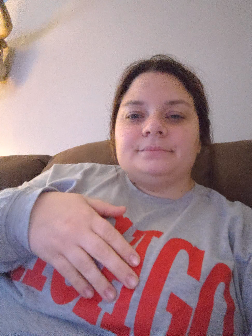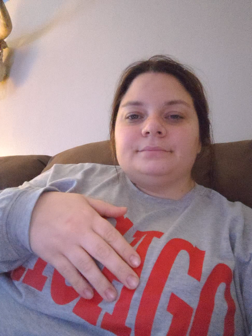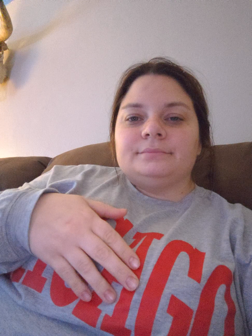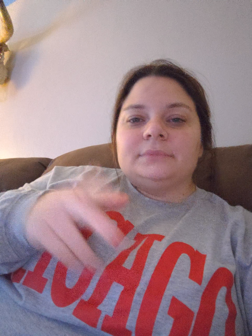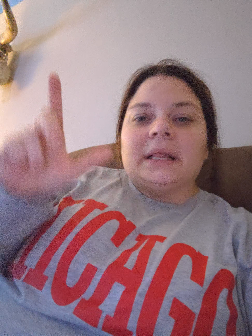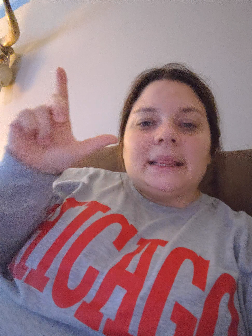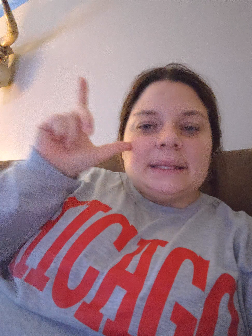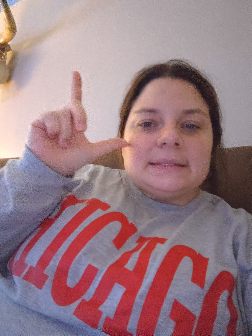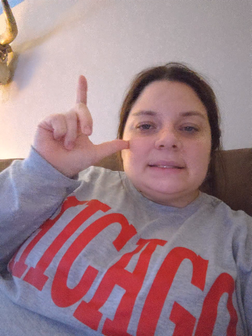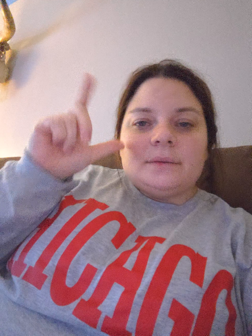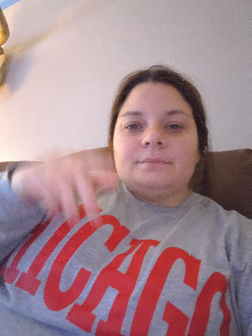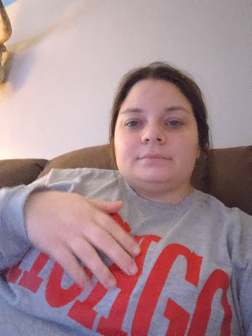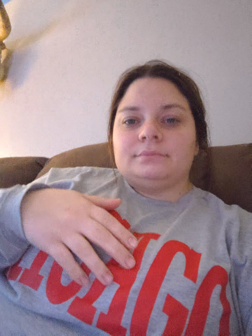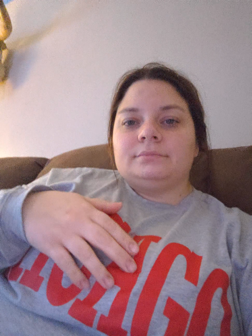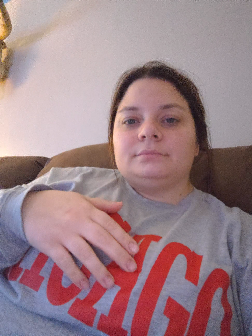listen